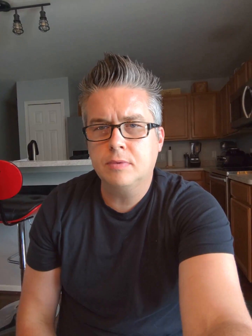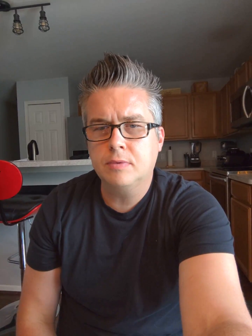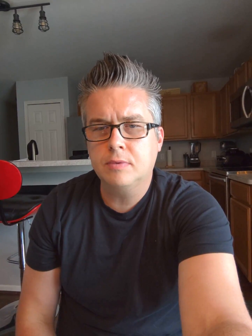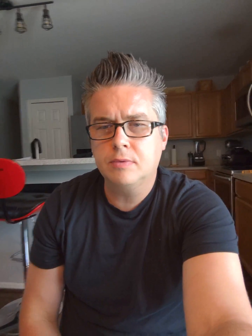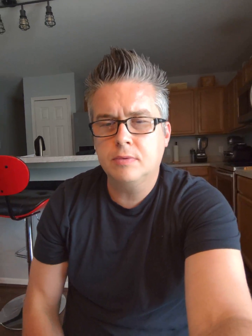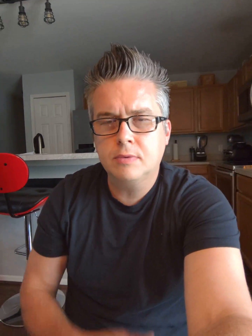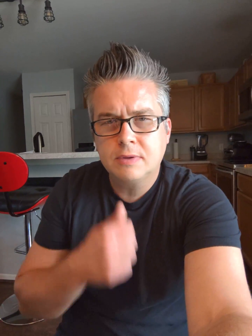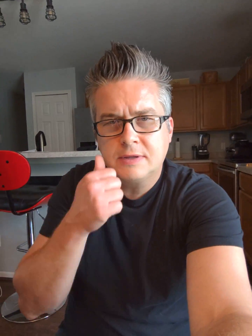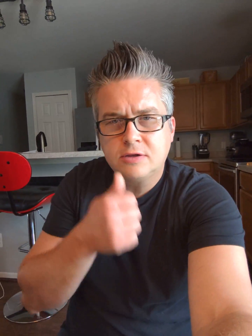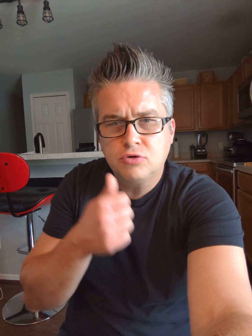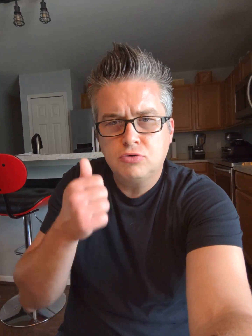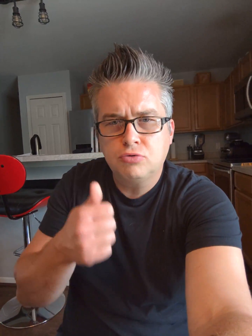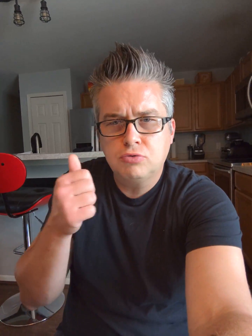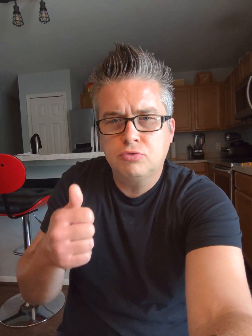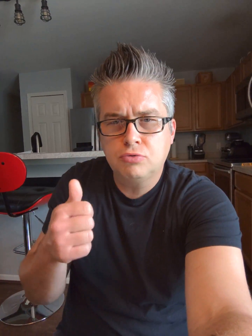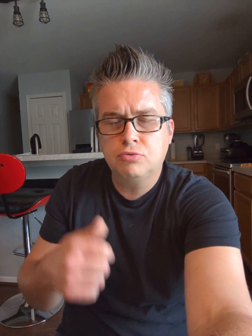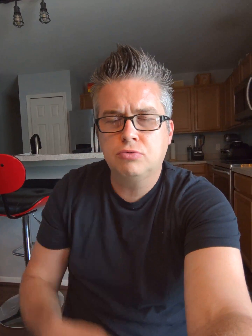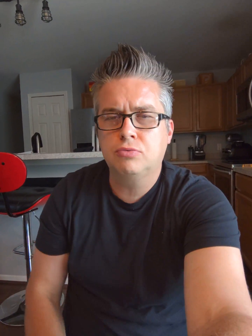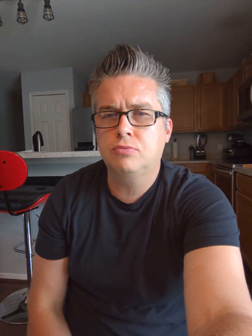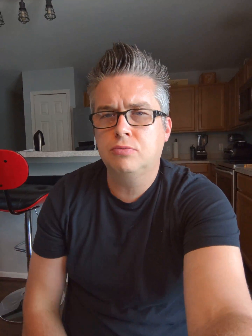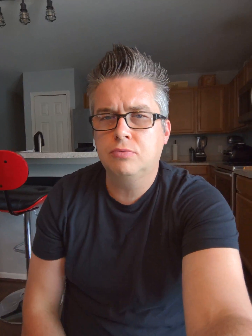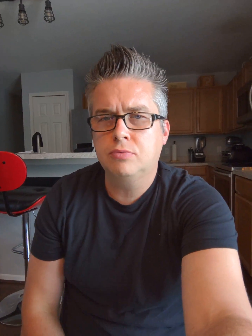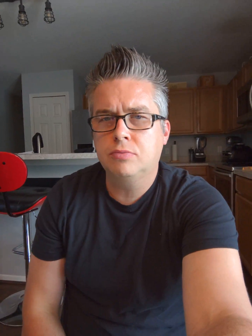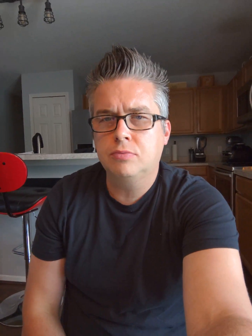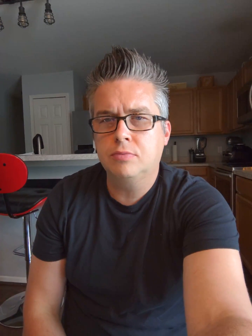each